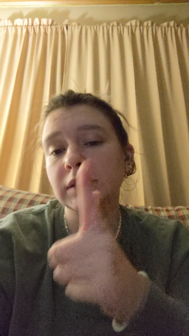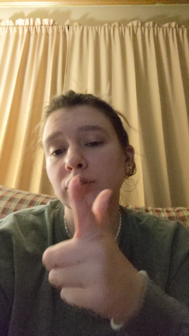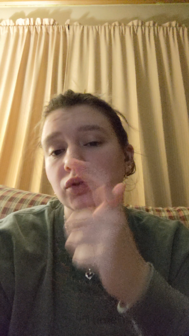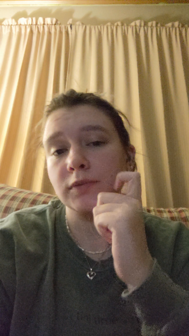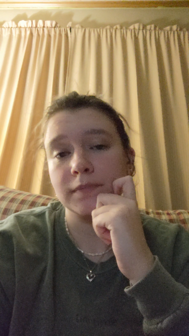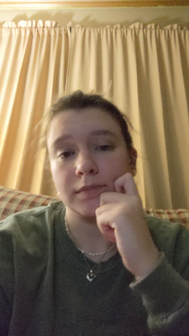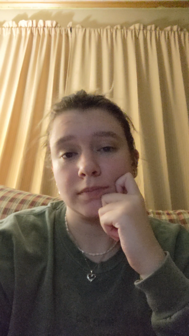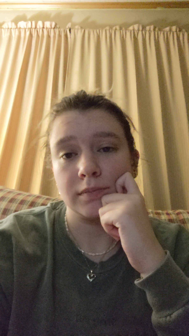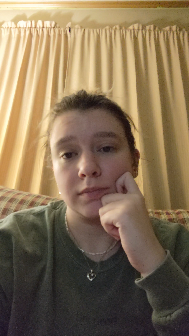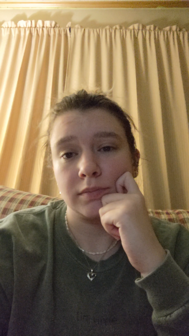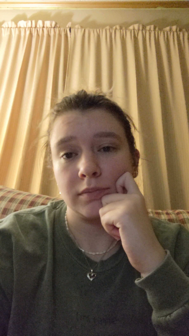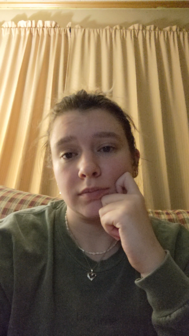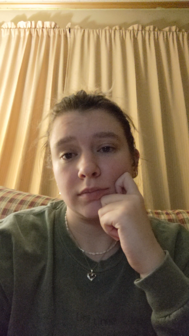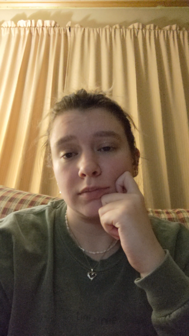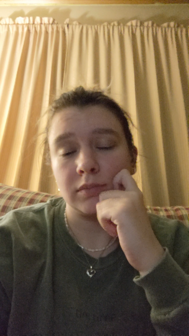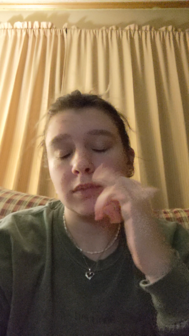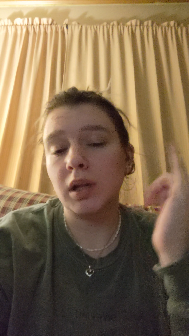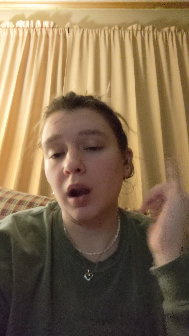last